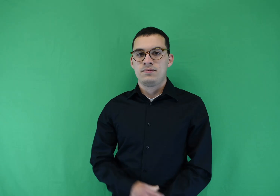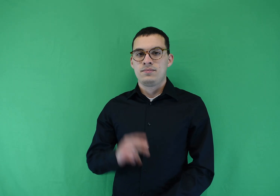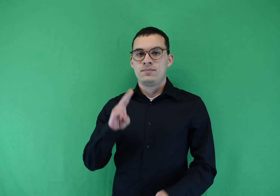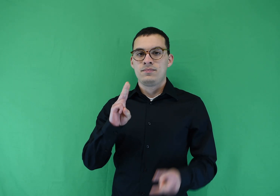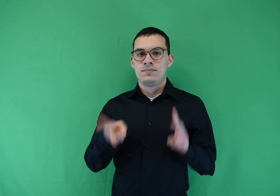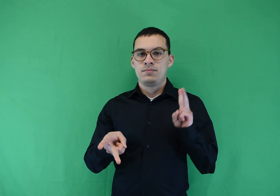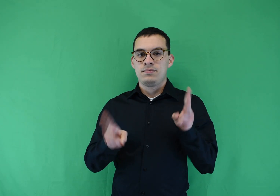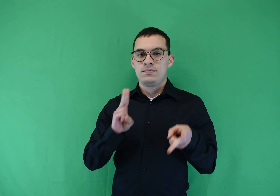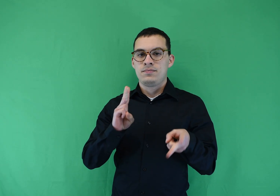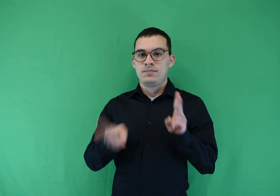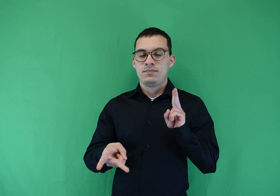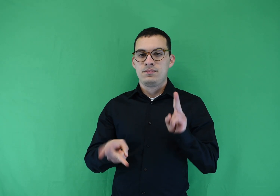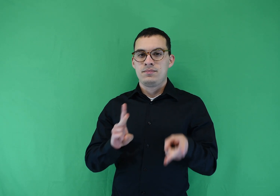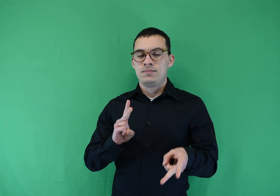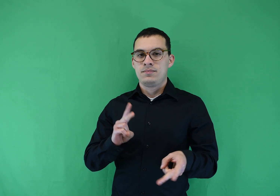platicar